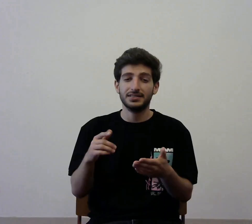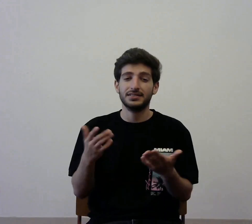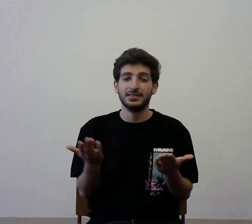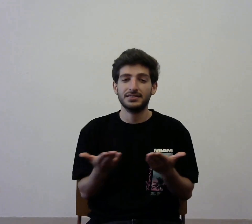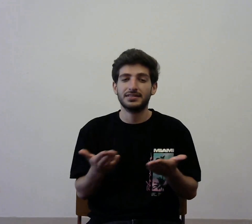hansı